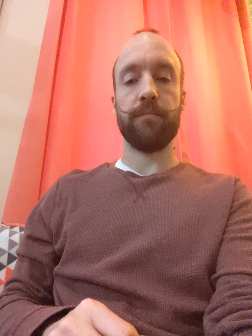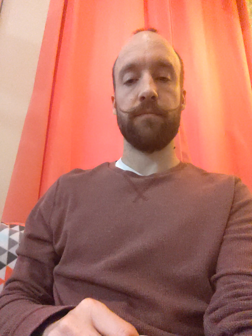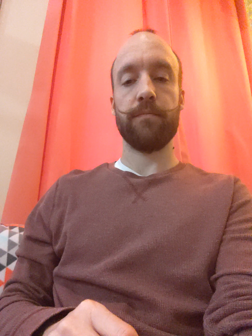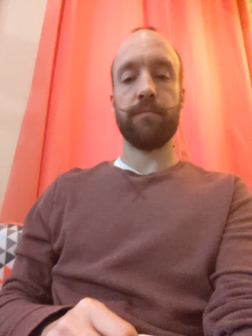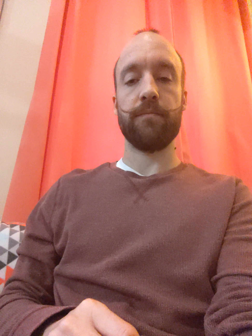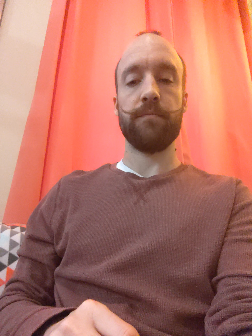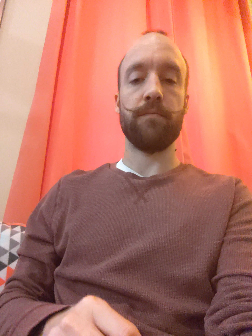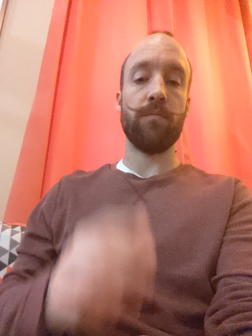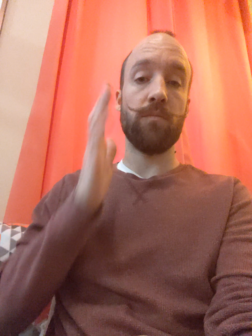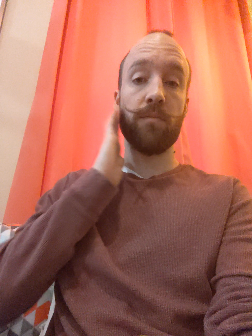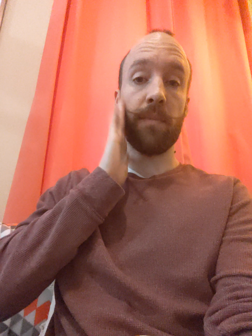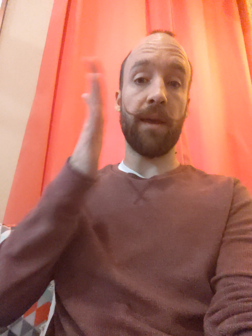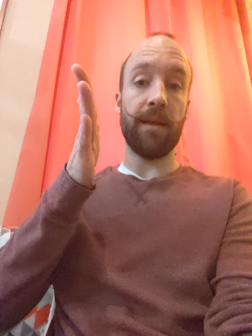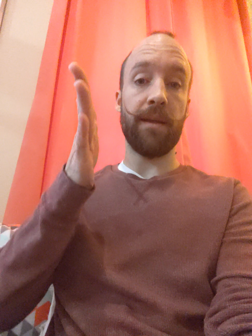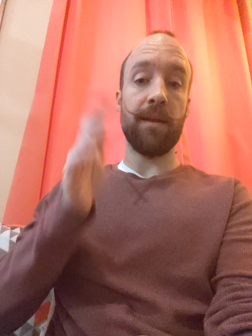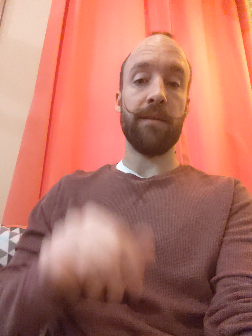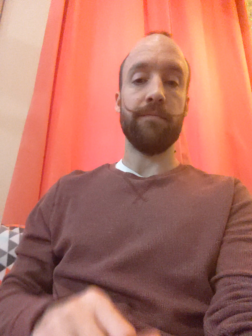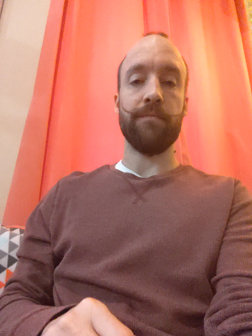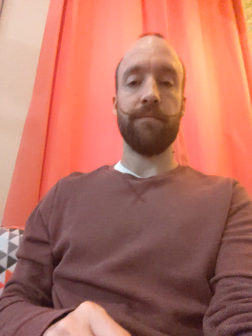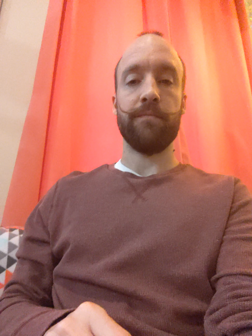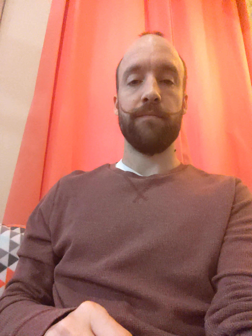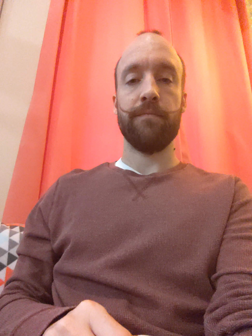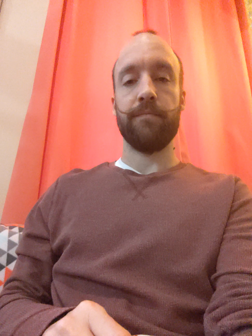will